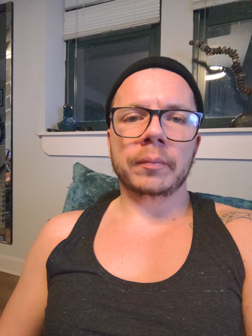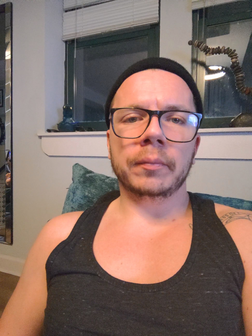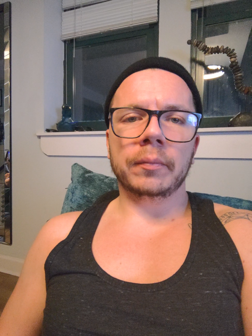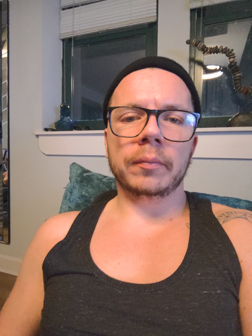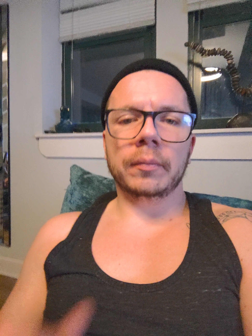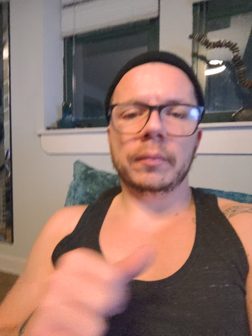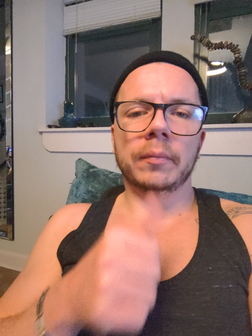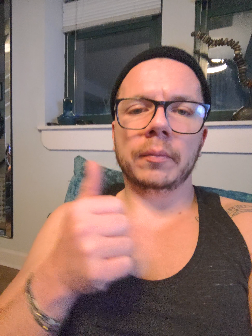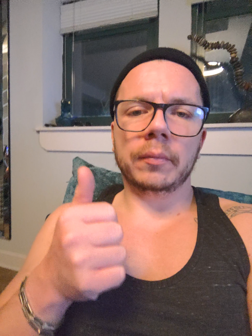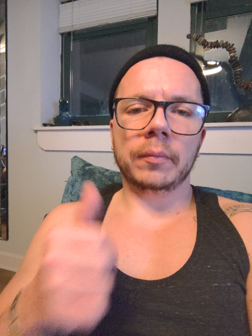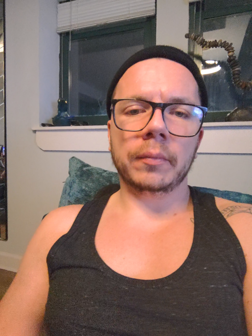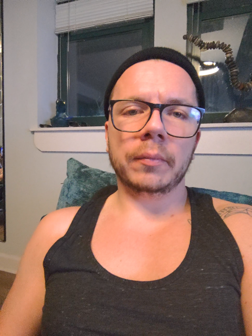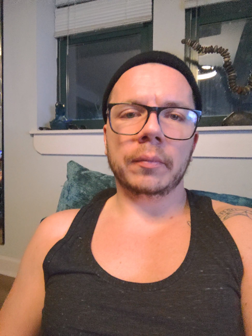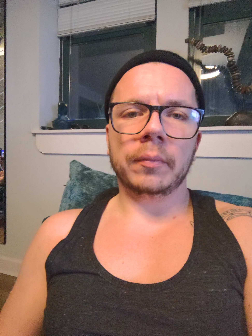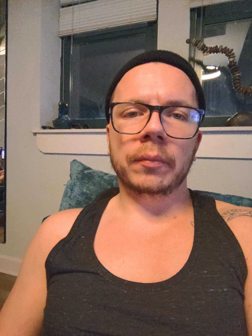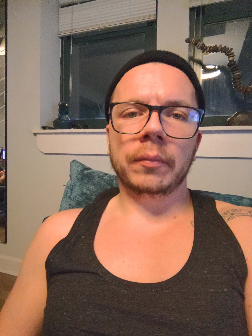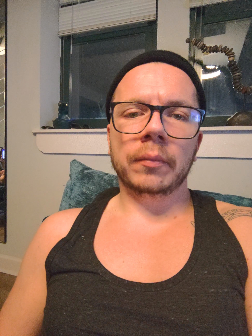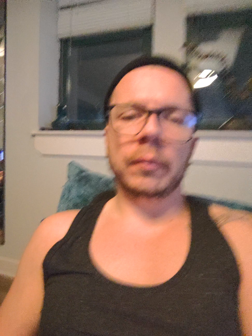another